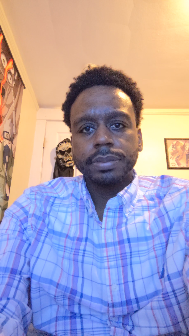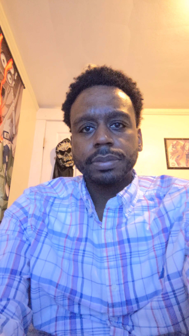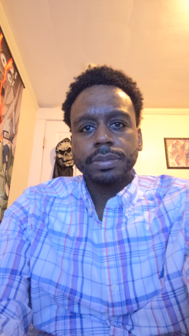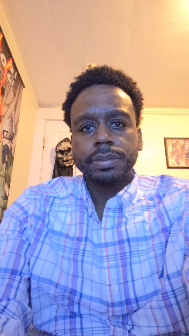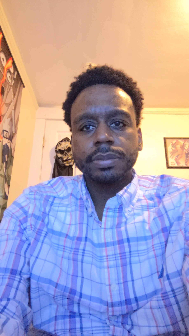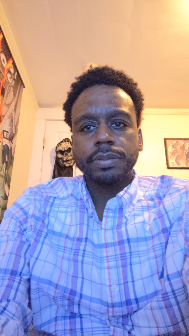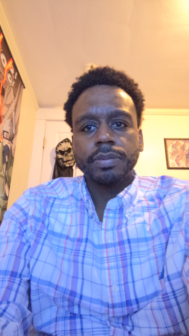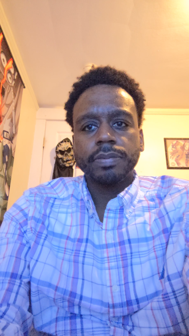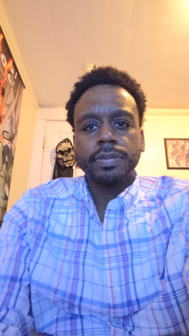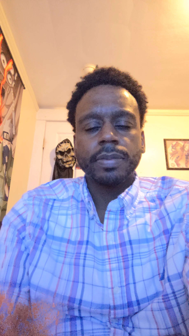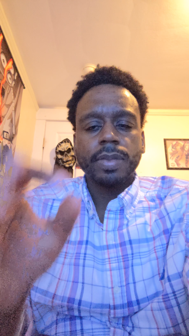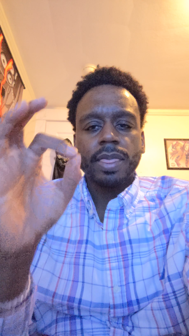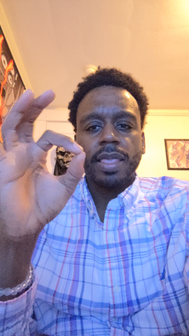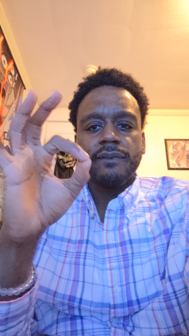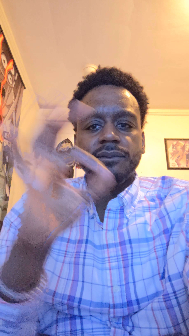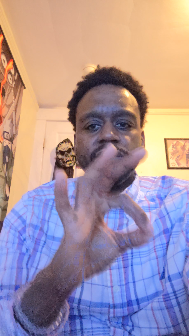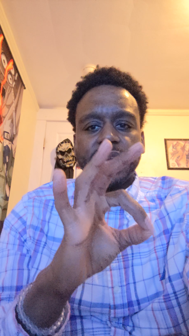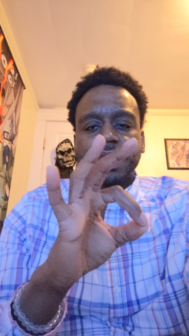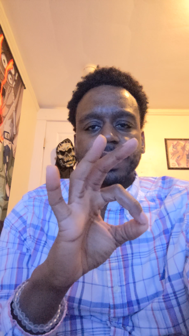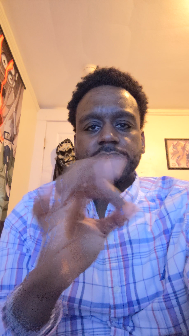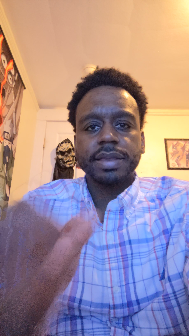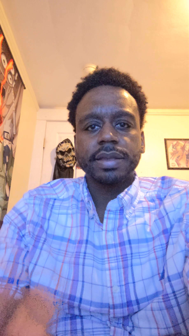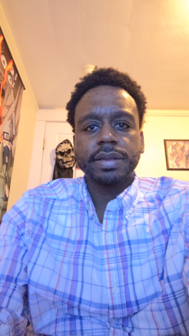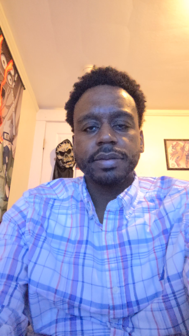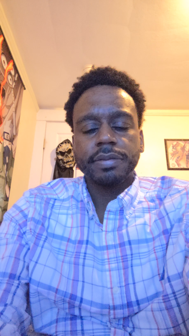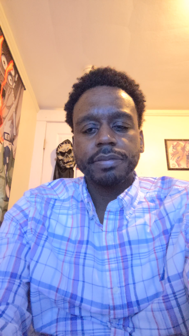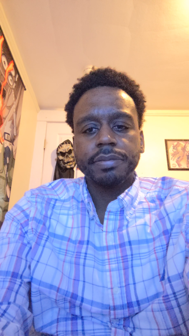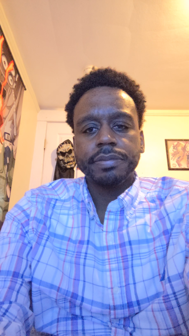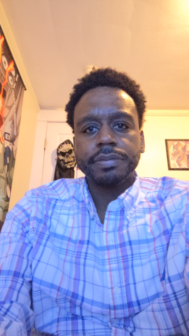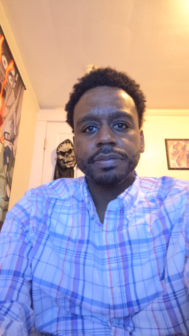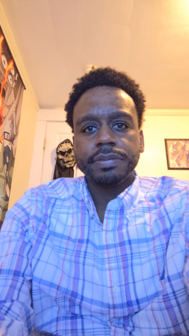fit